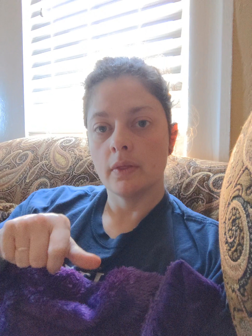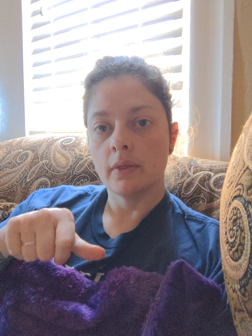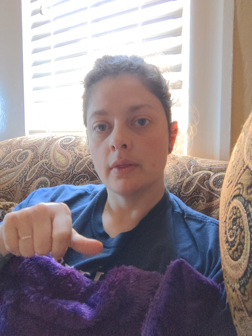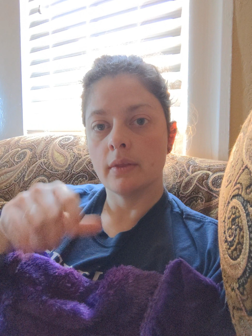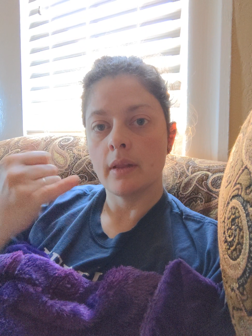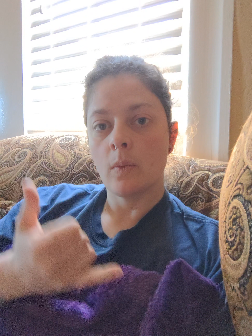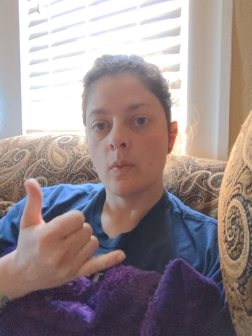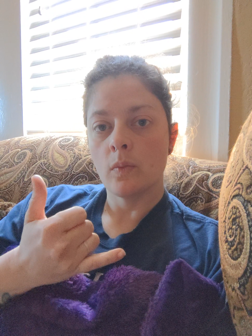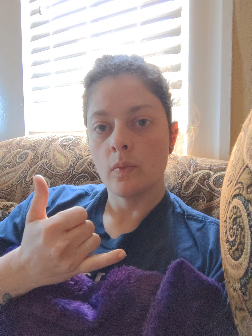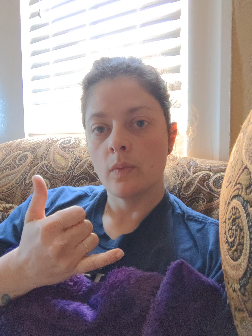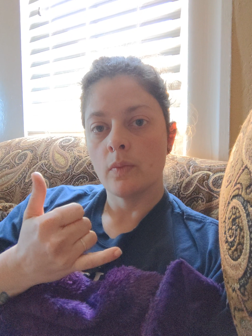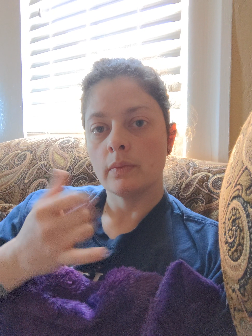now